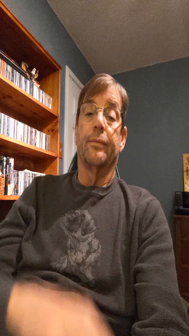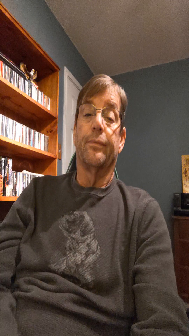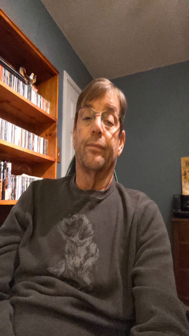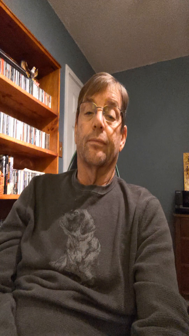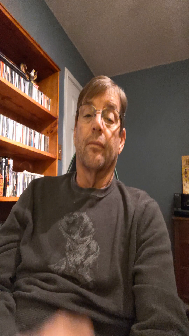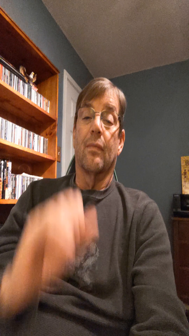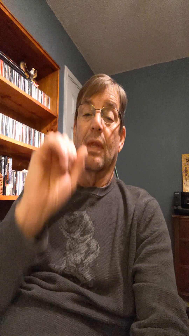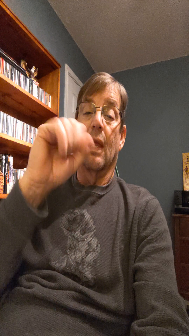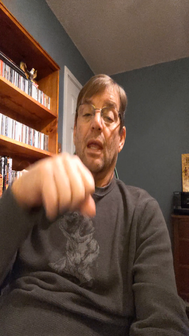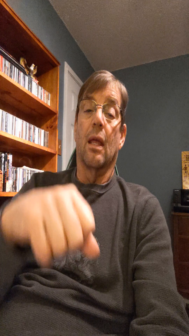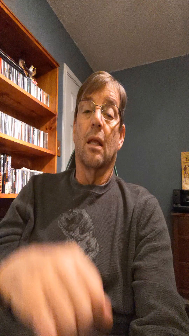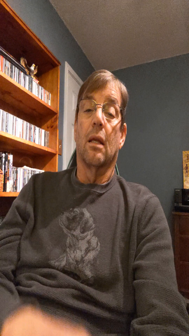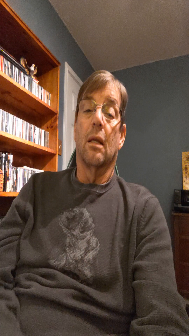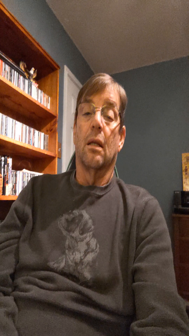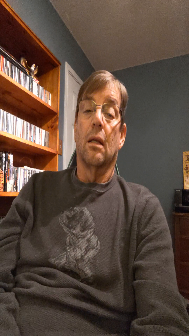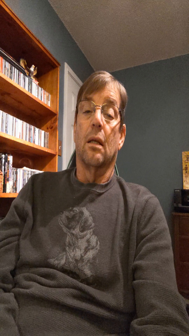can